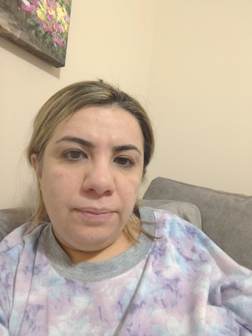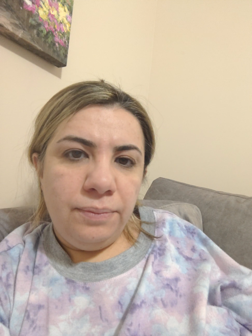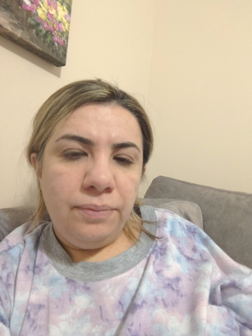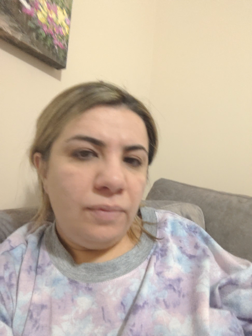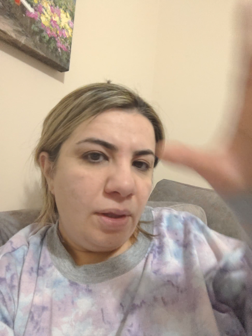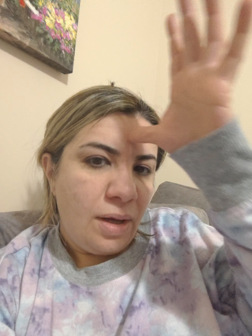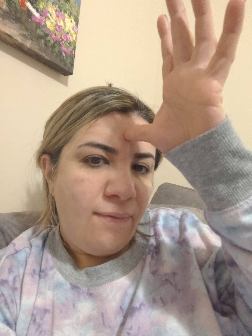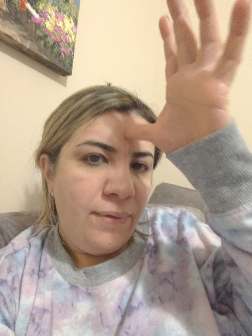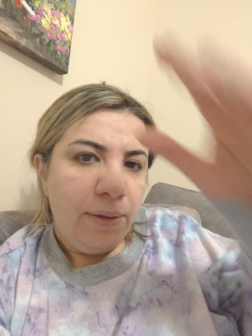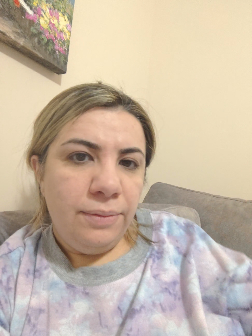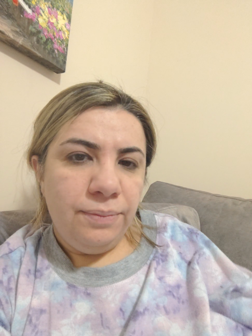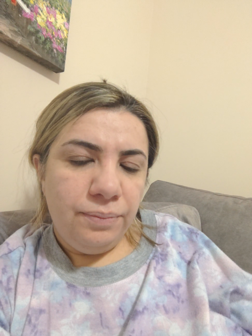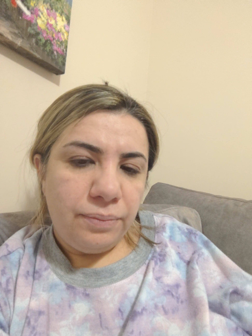dad